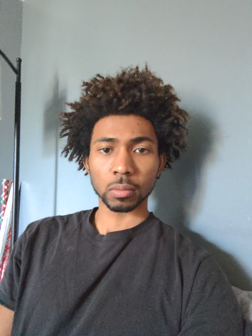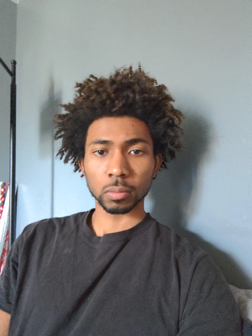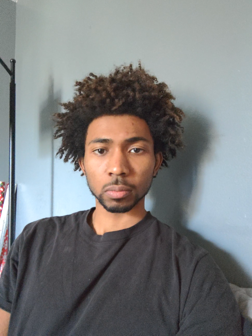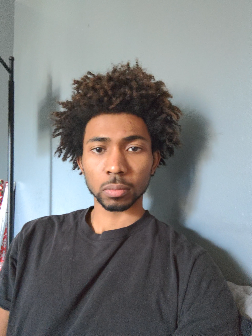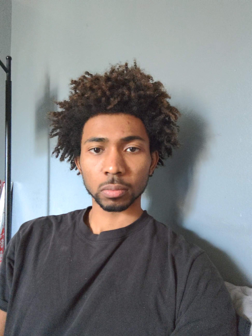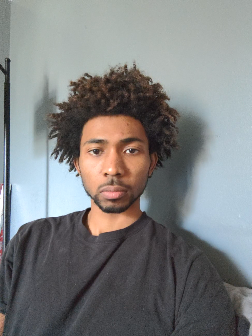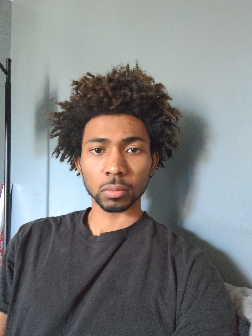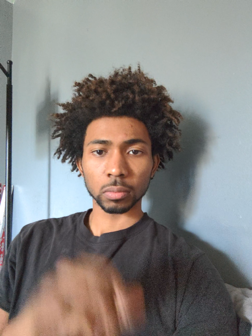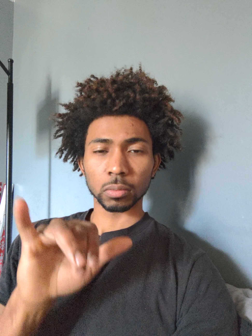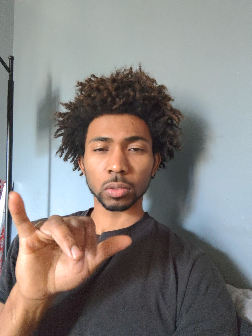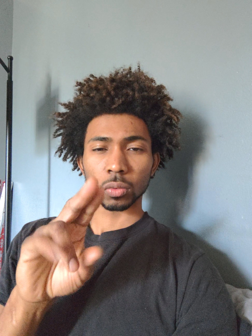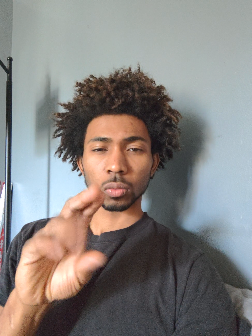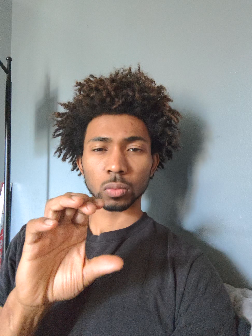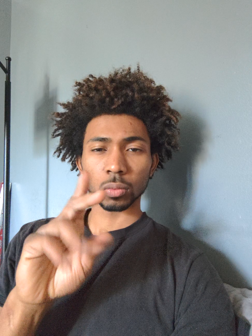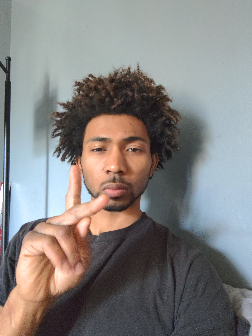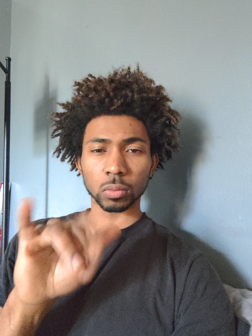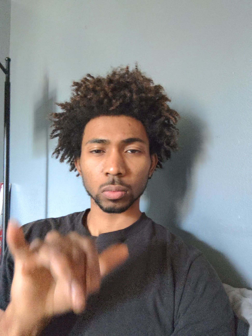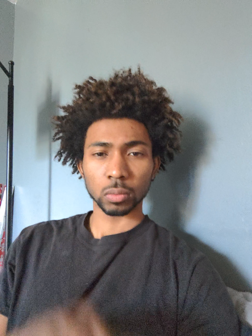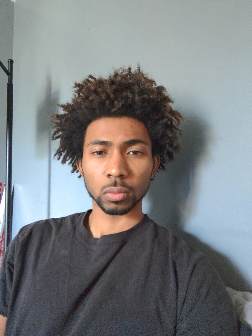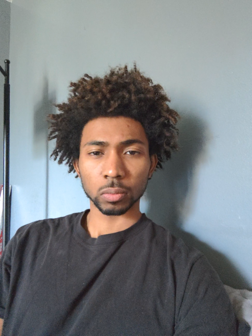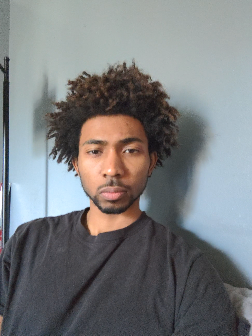yucky